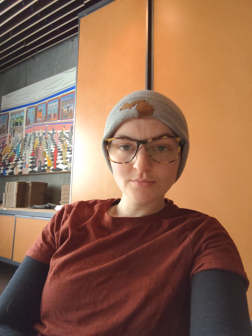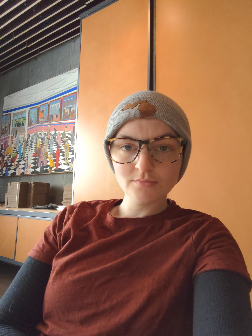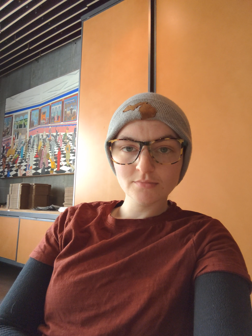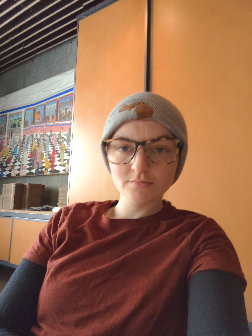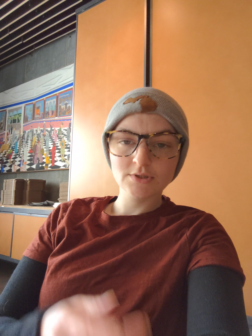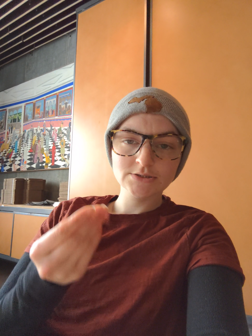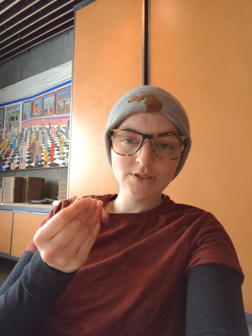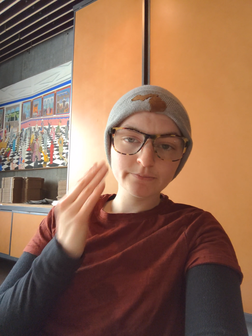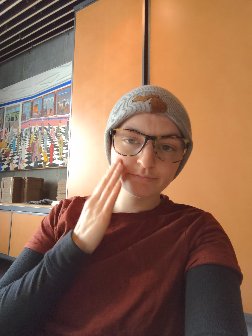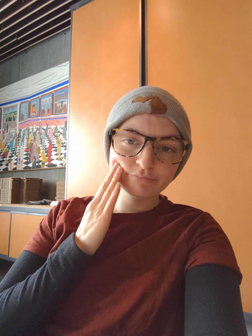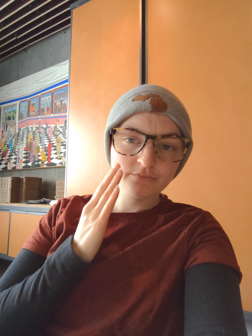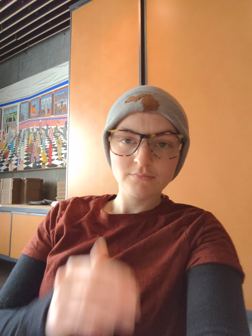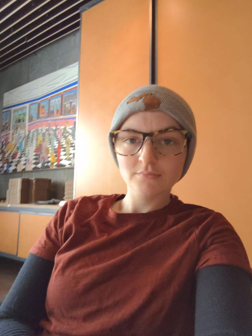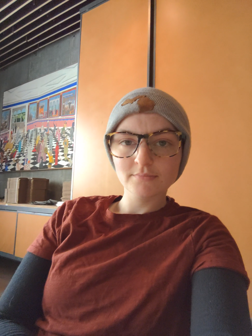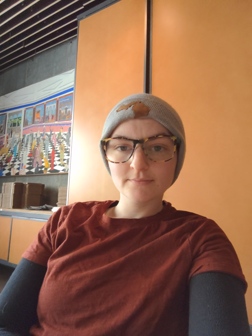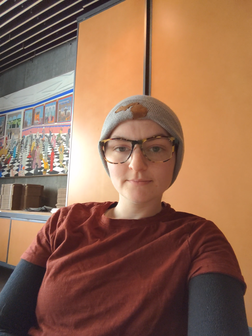napkin